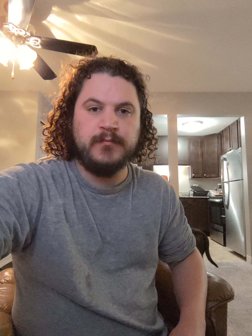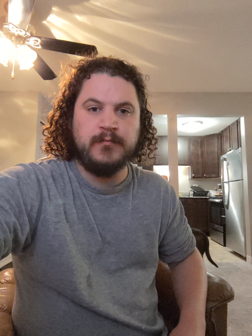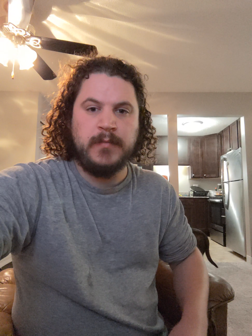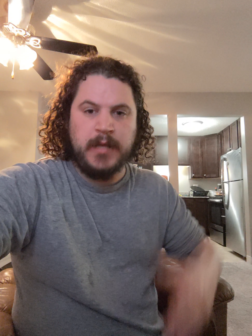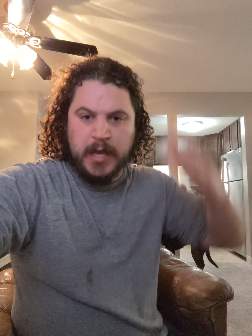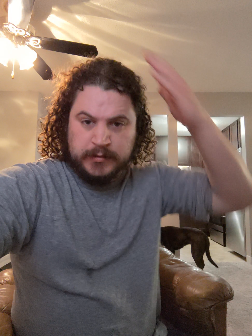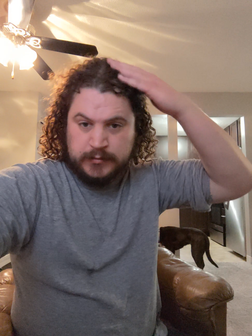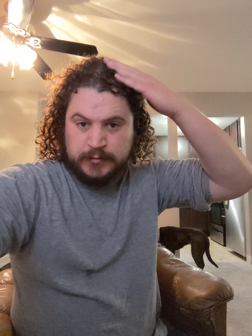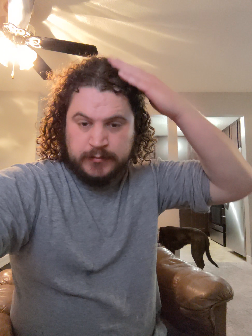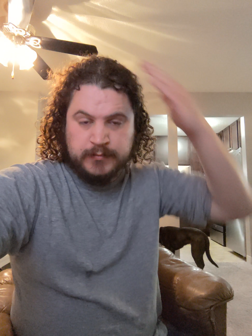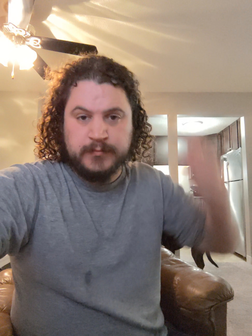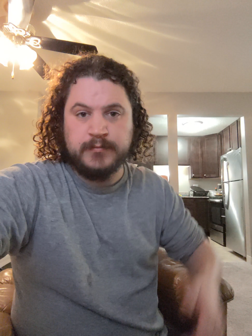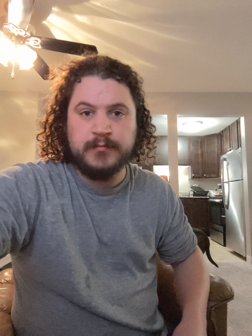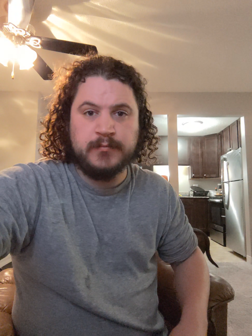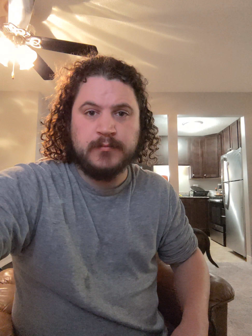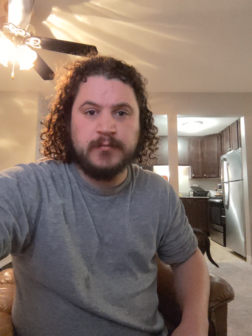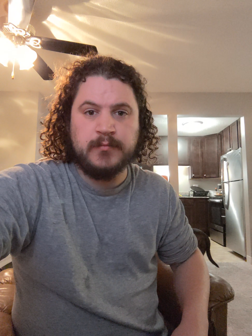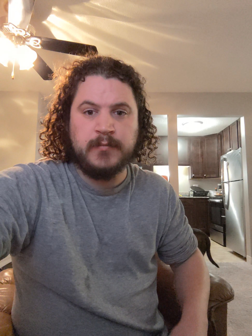hat